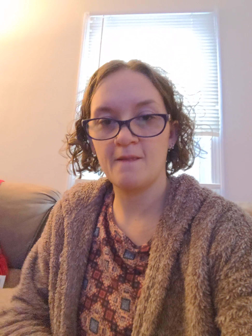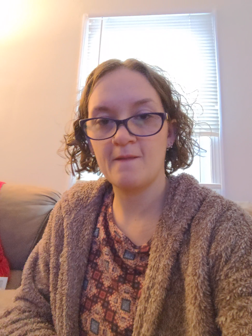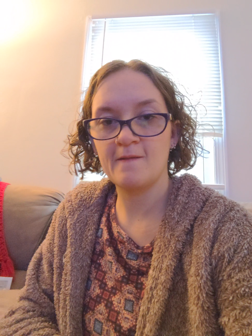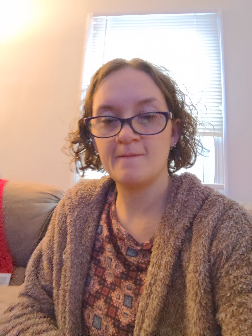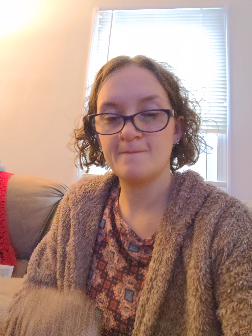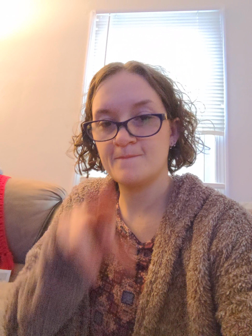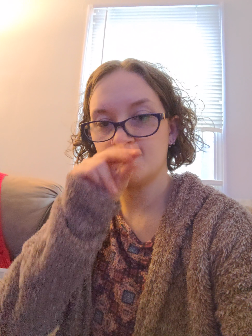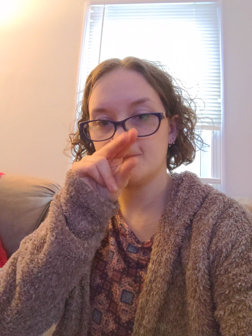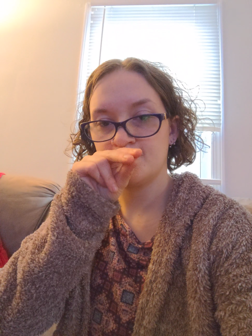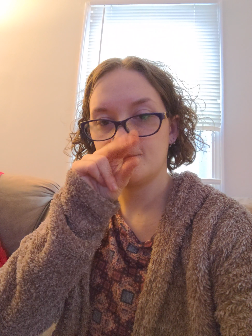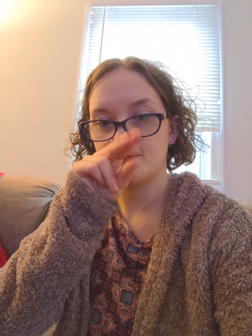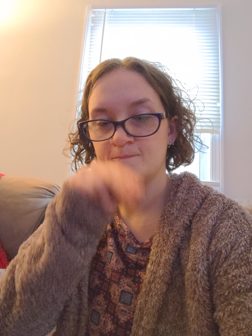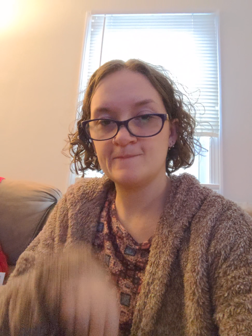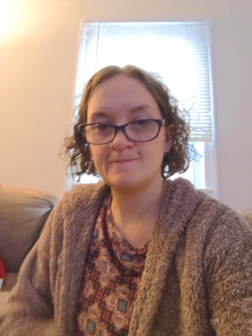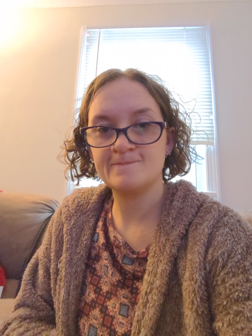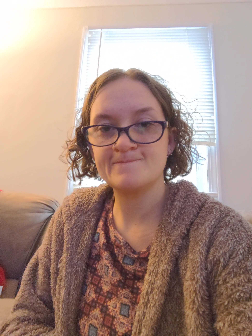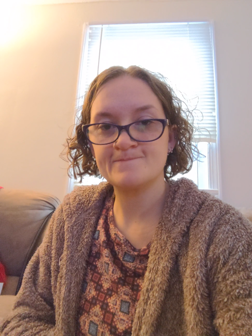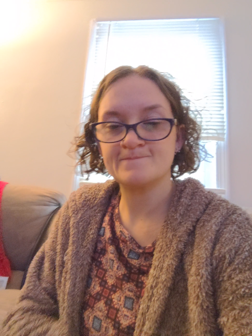duck